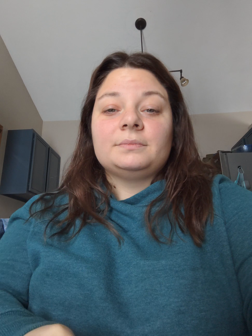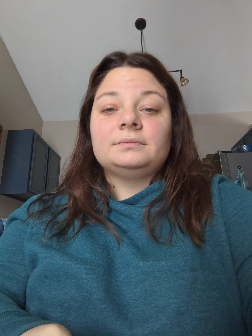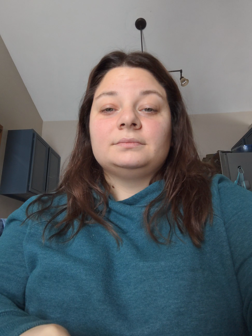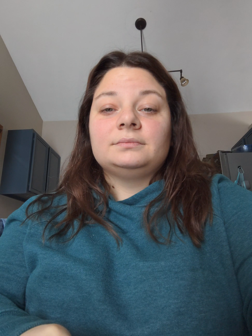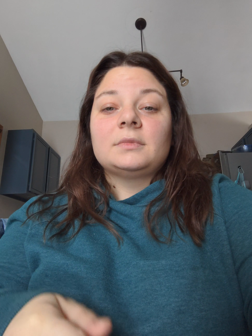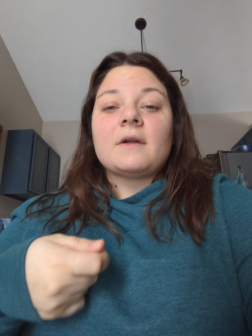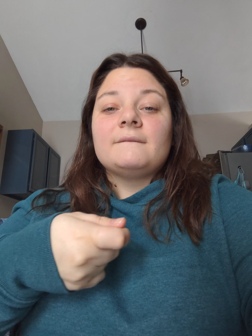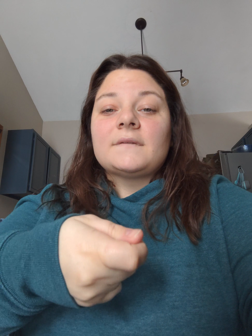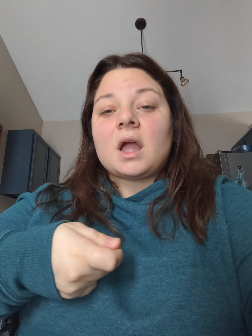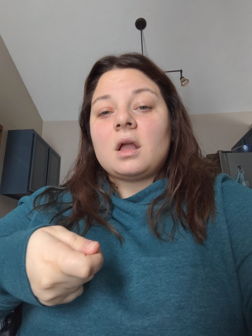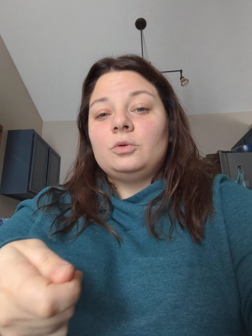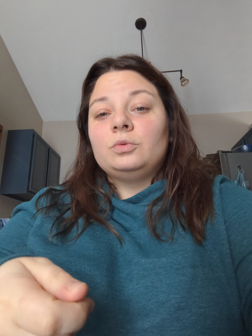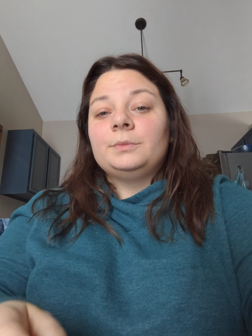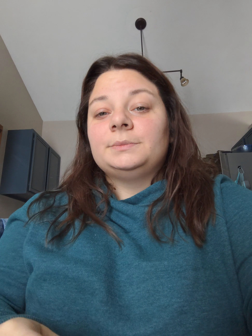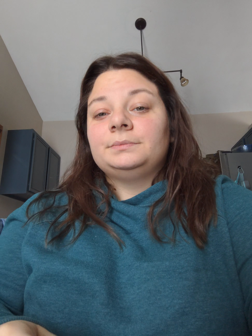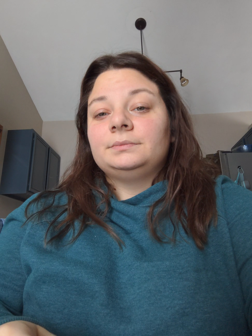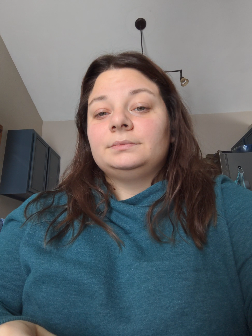vacuum